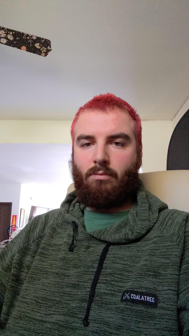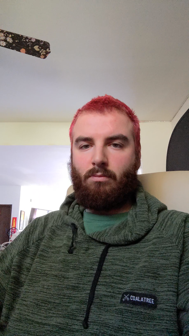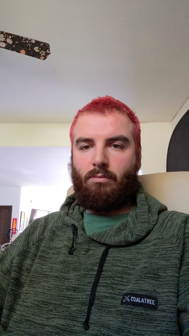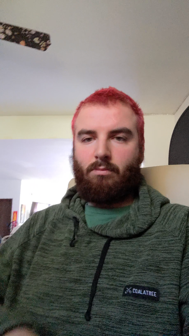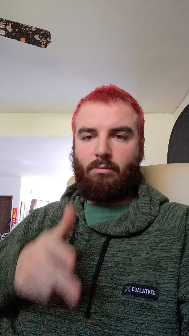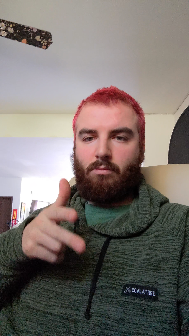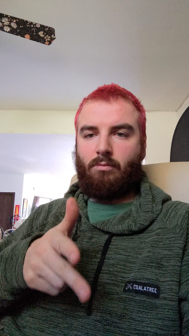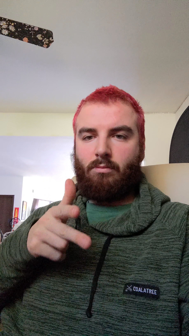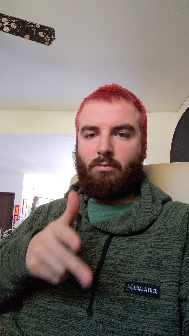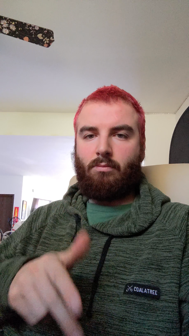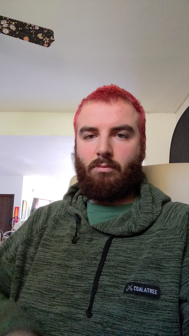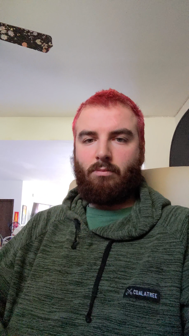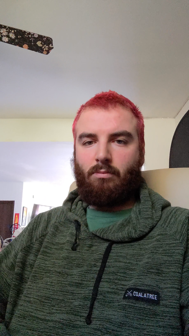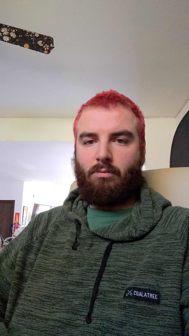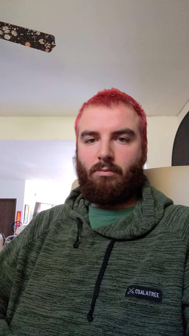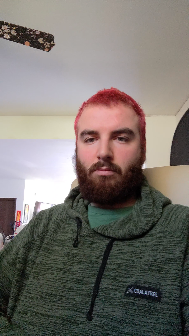garage